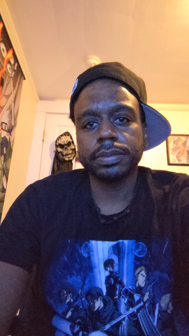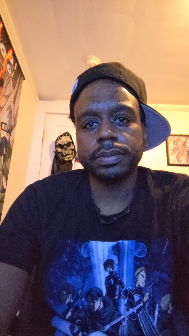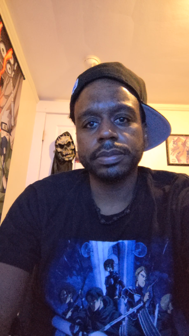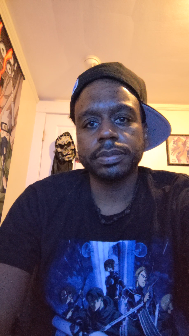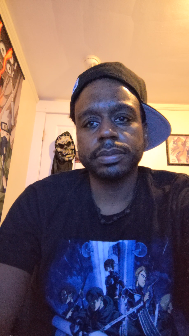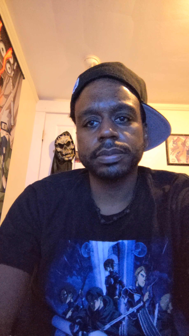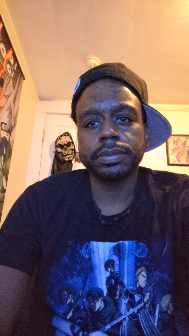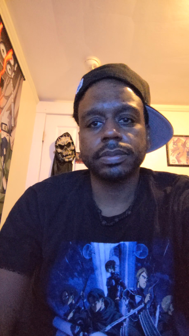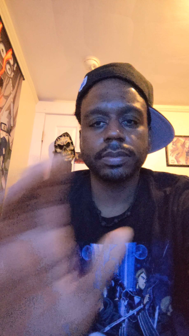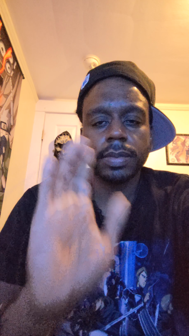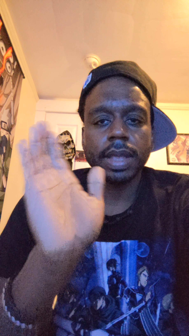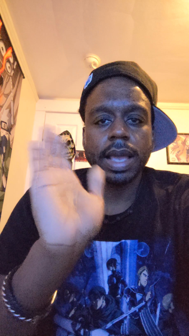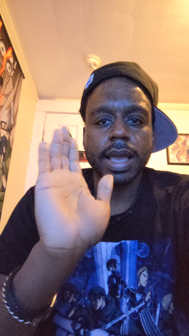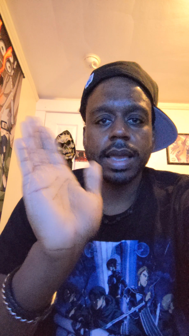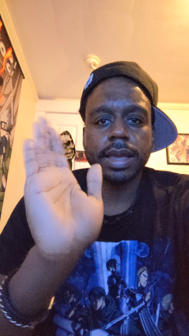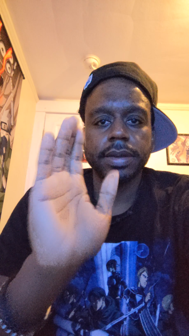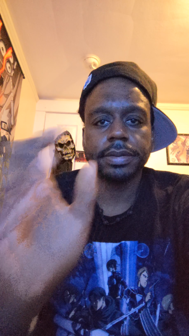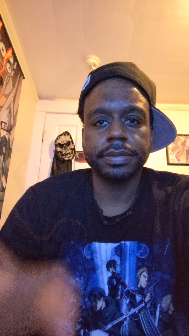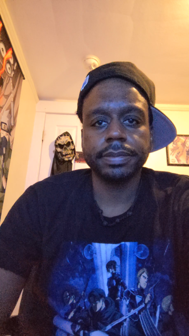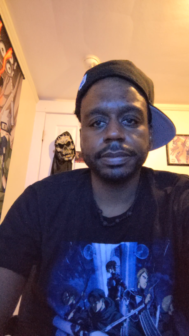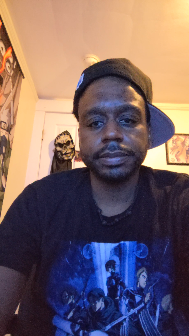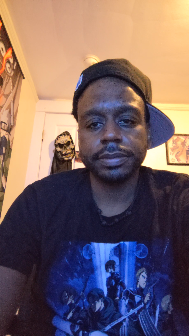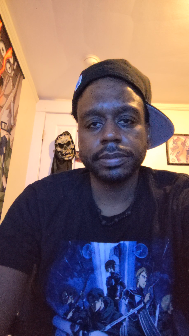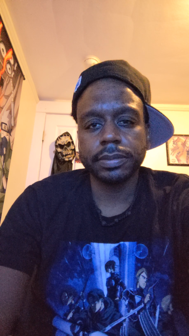hi